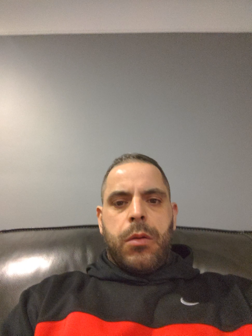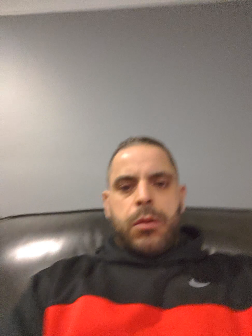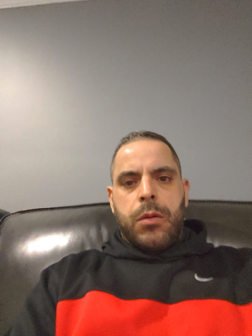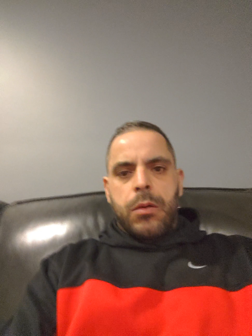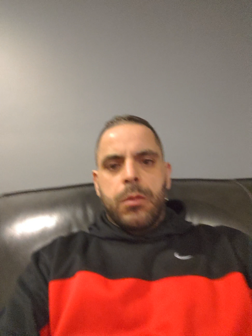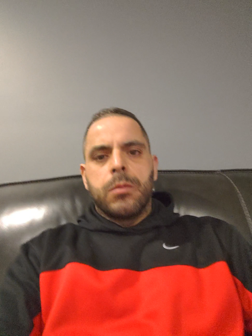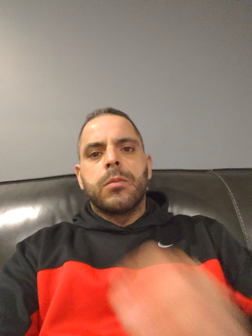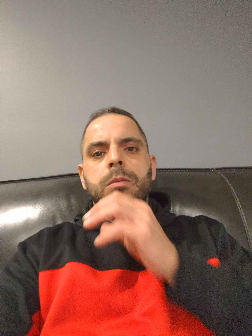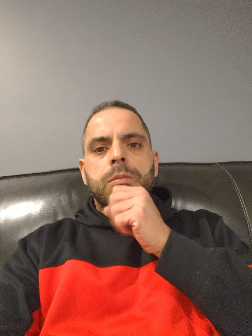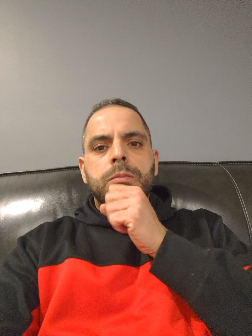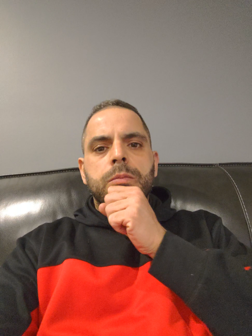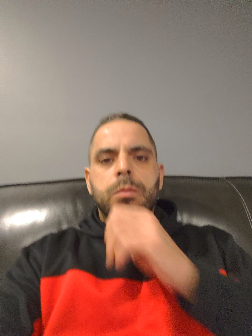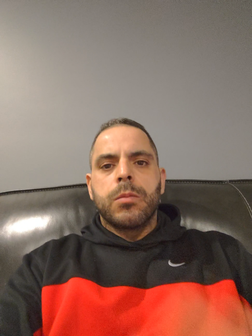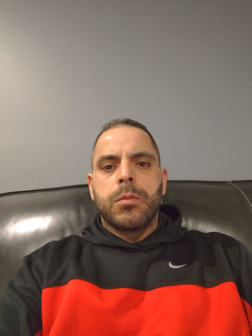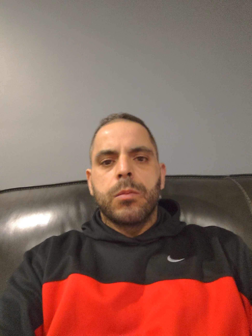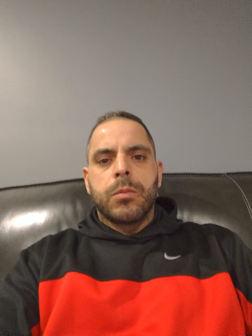orange